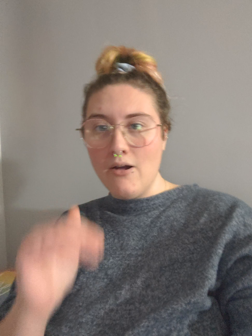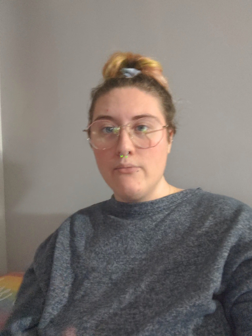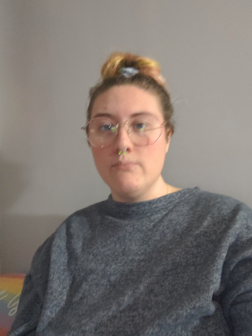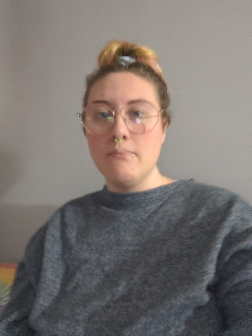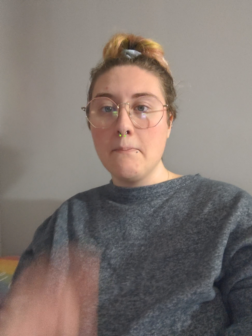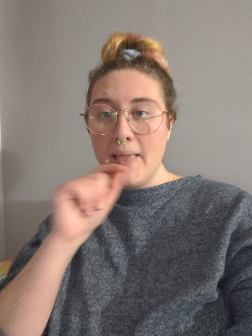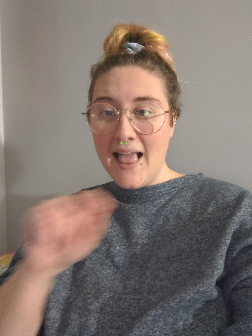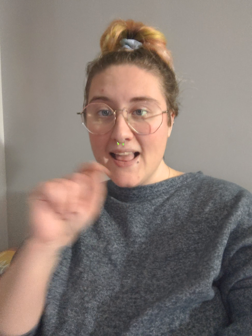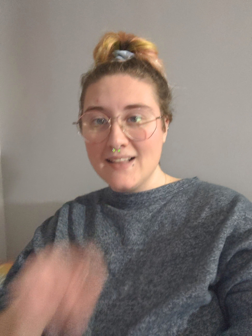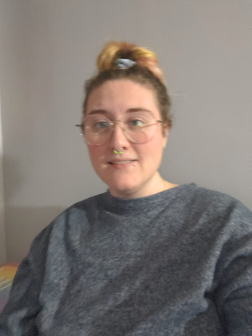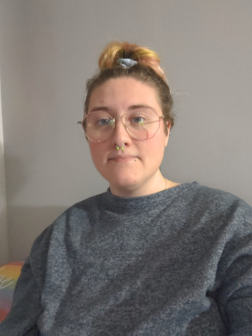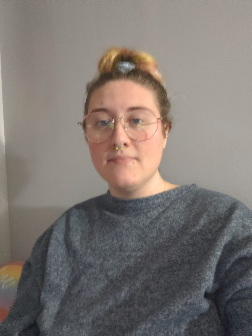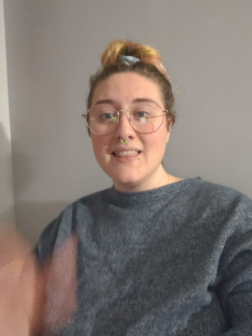pen